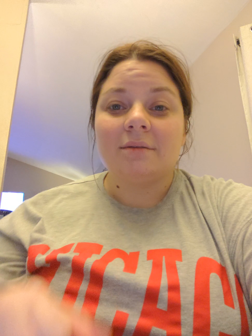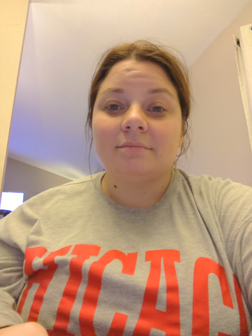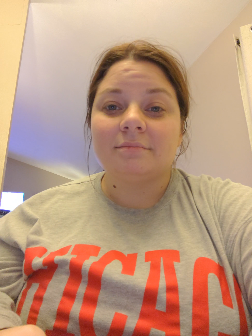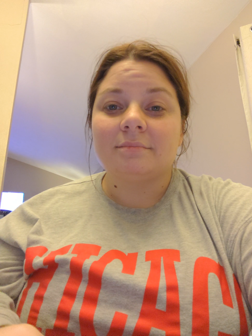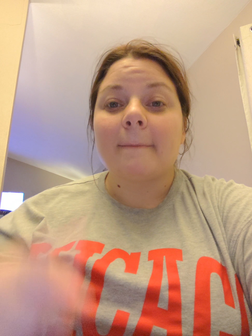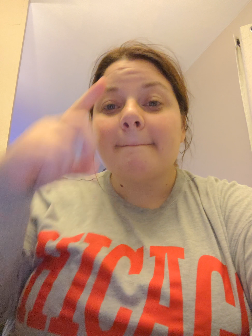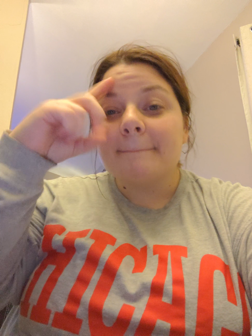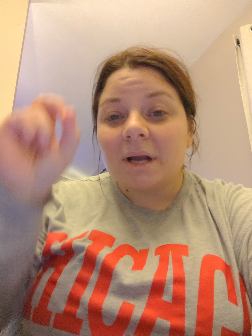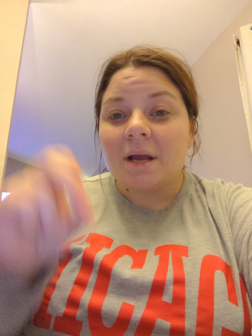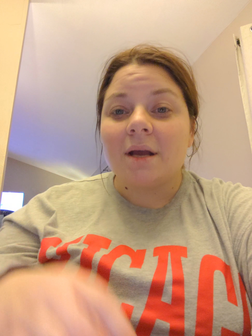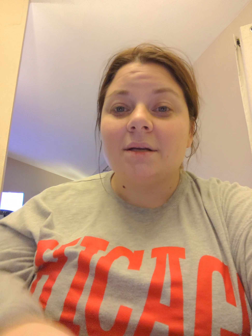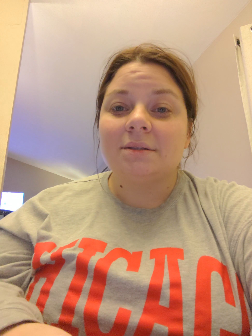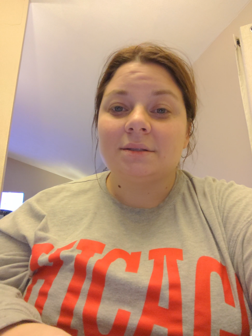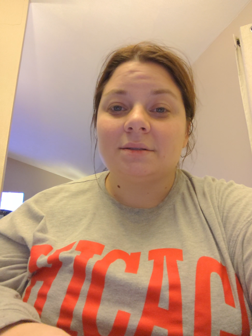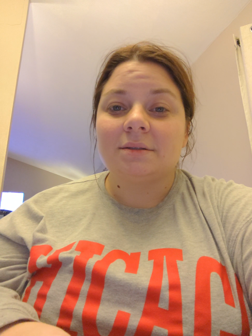because